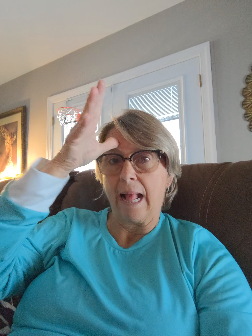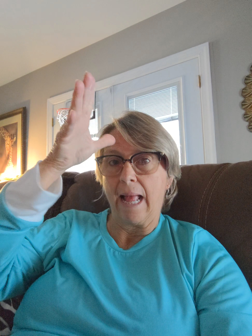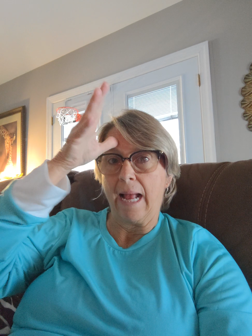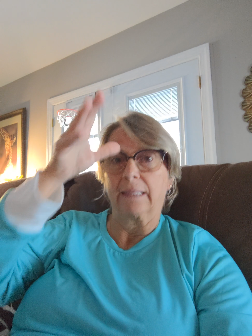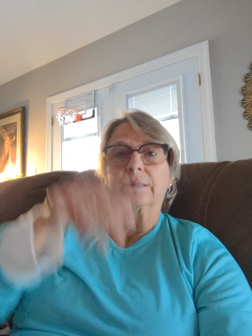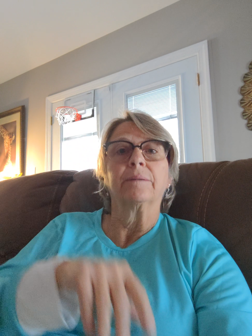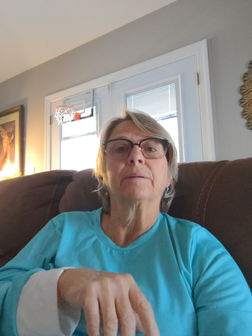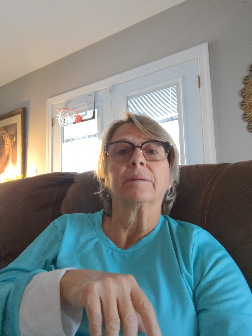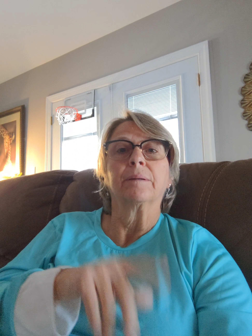dad